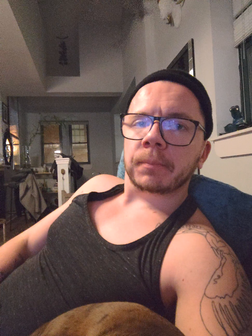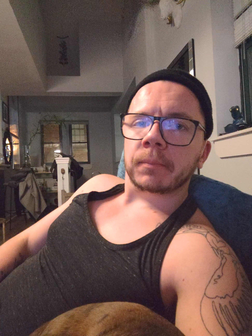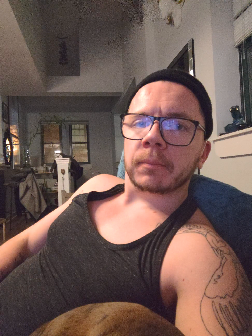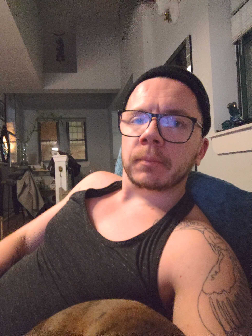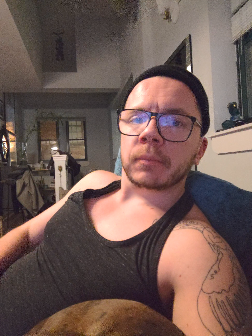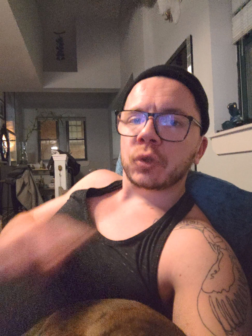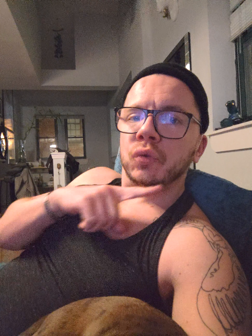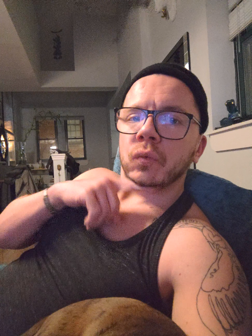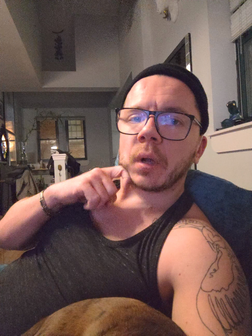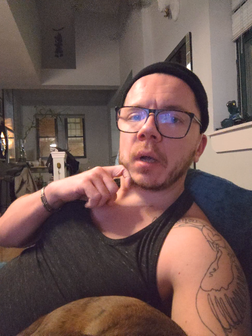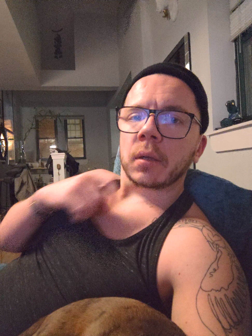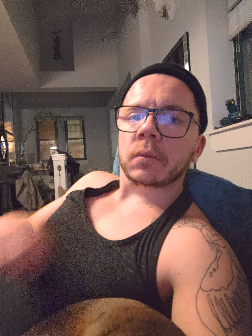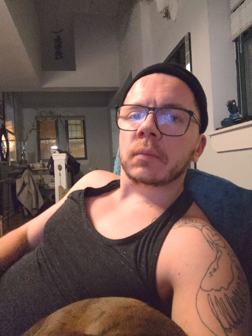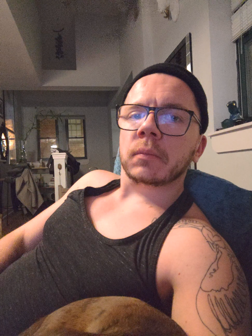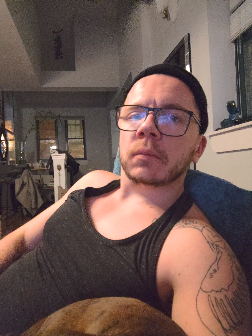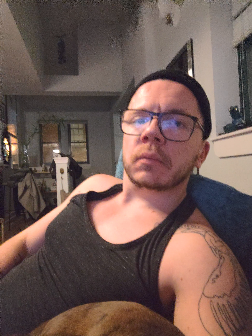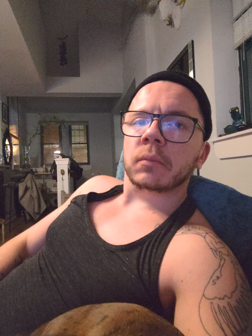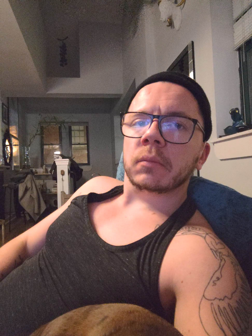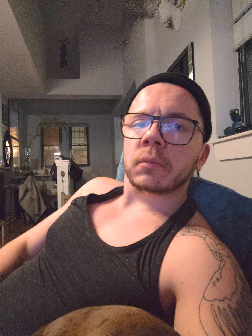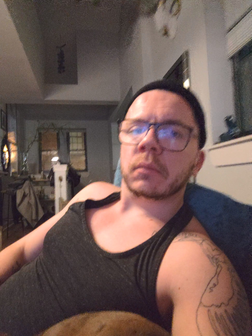dry